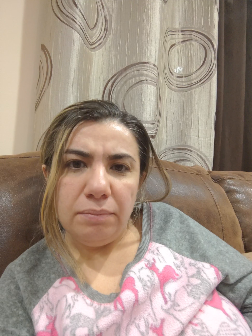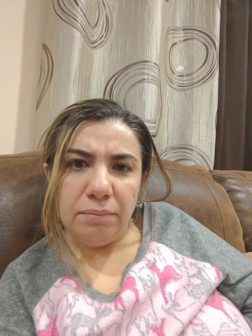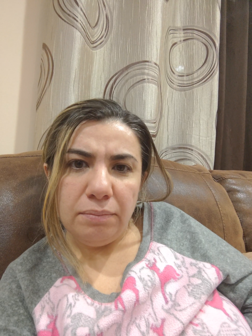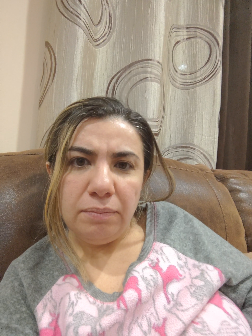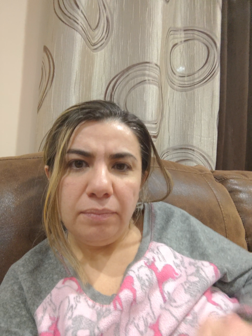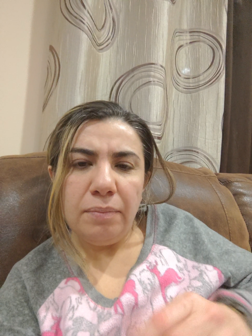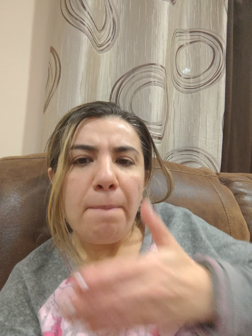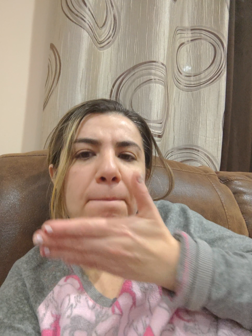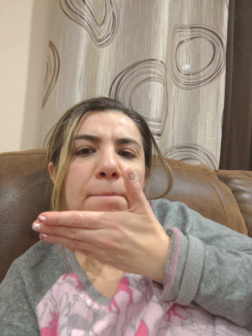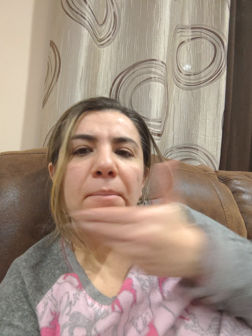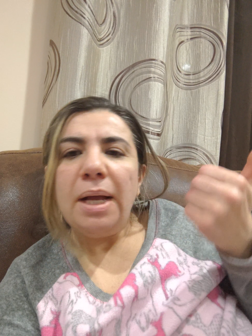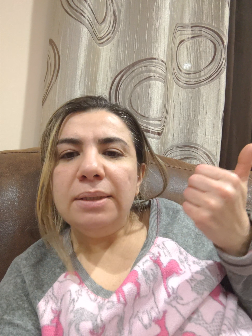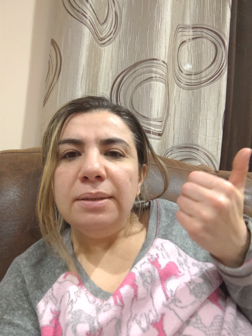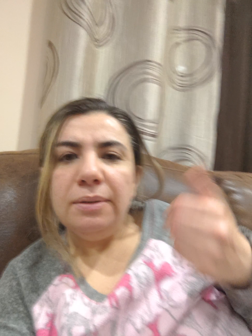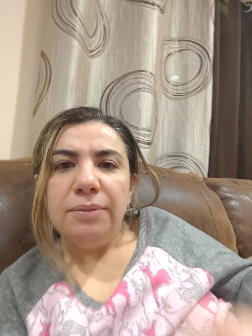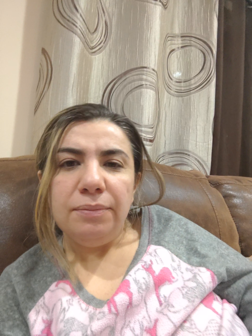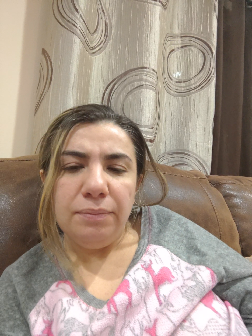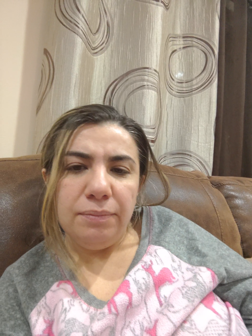better